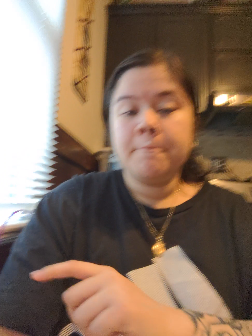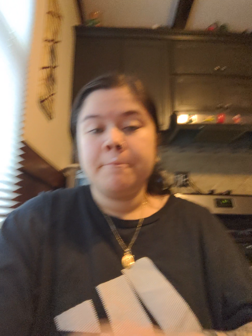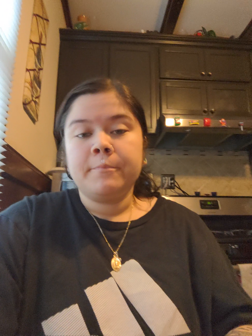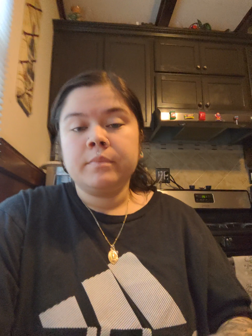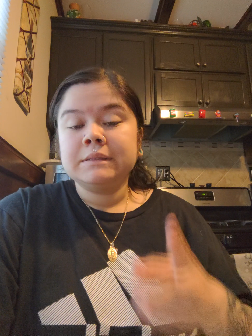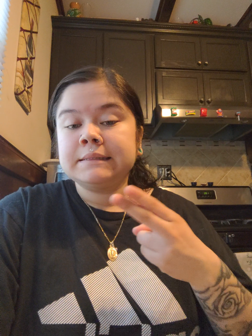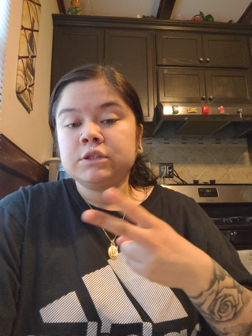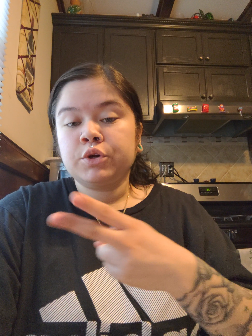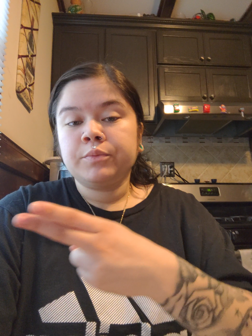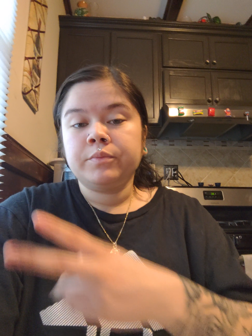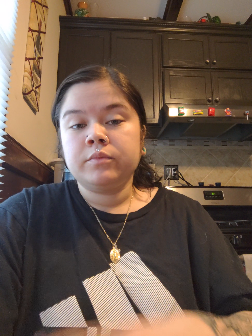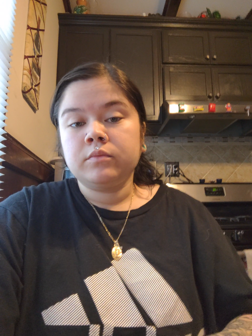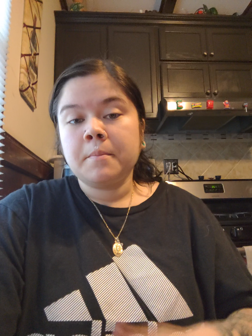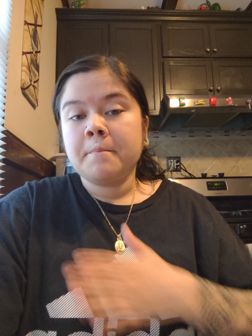scissors